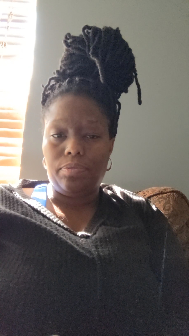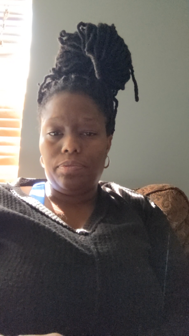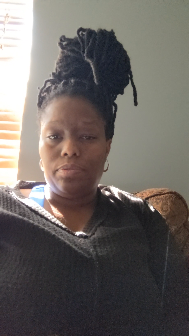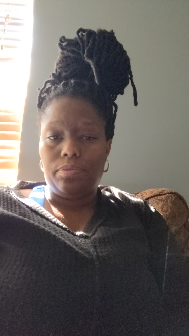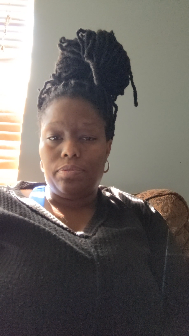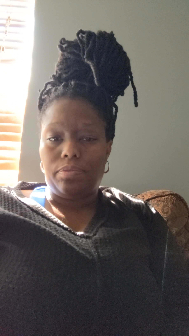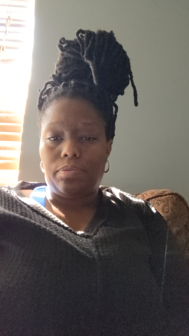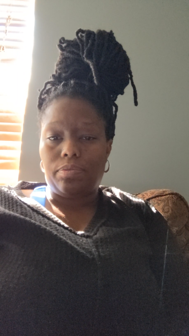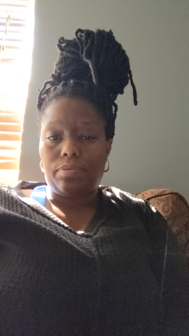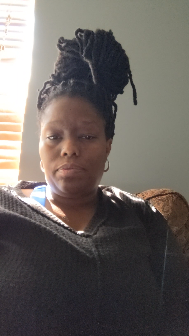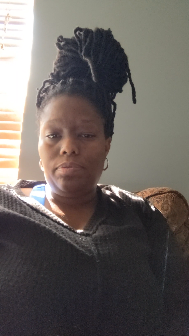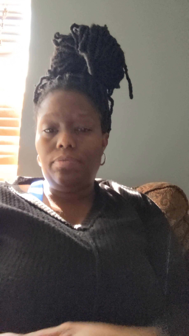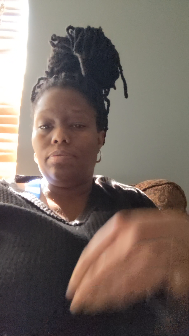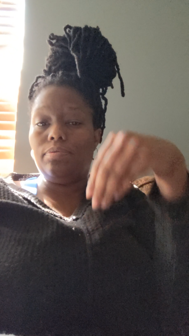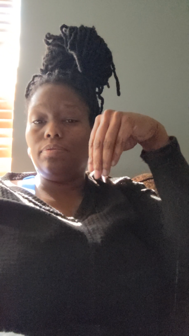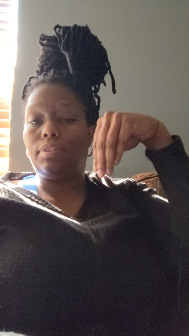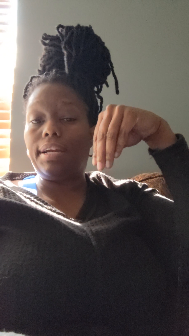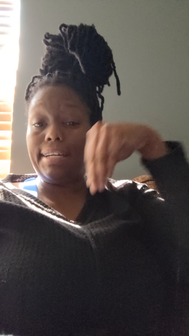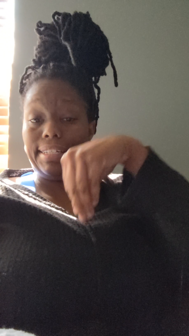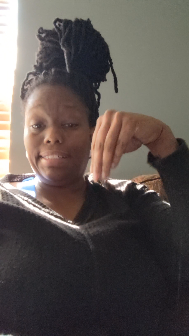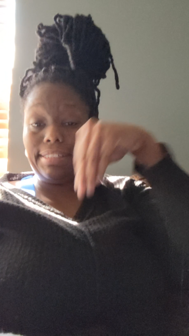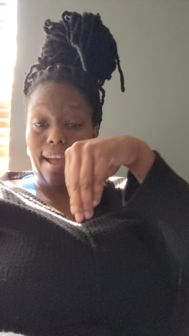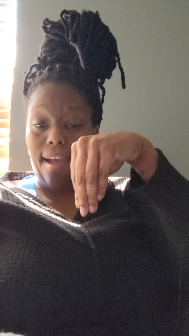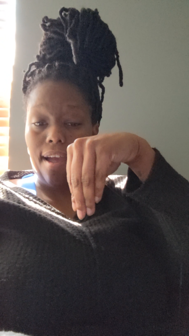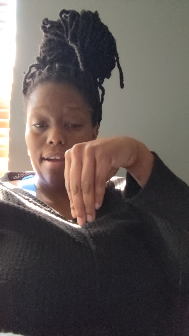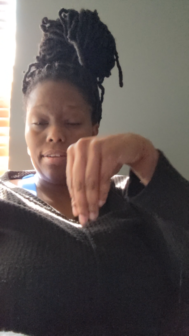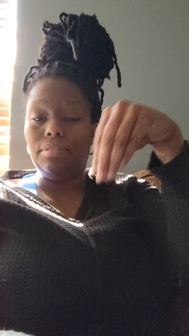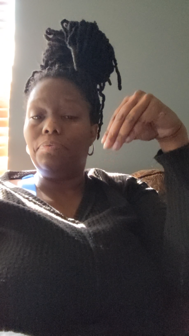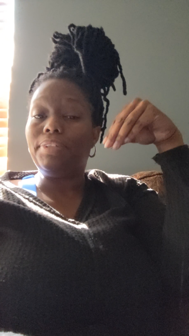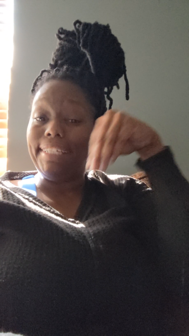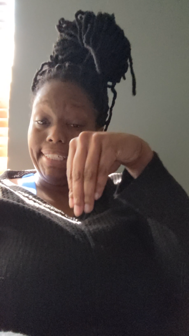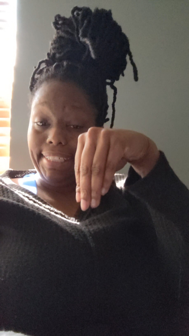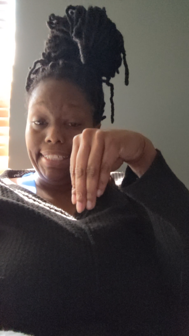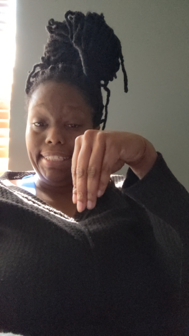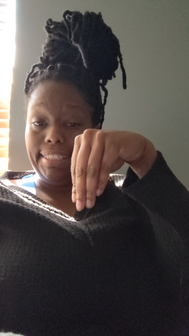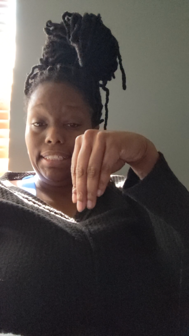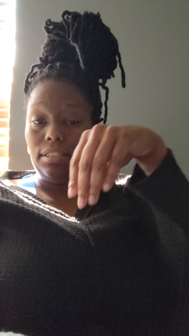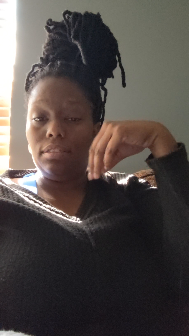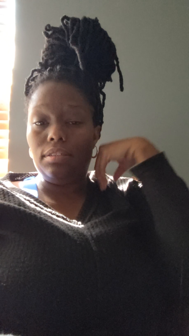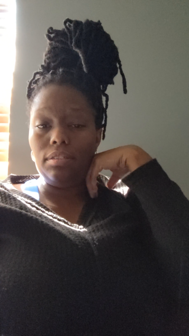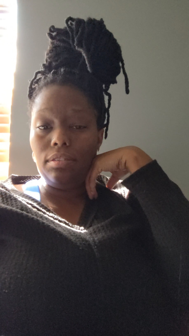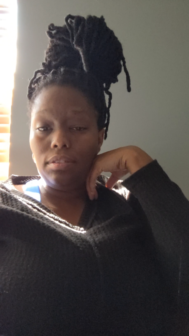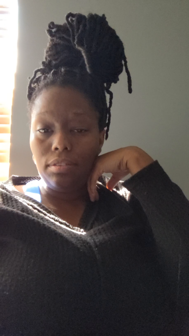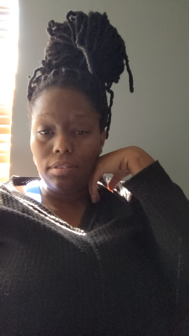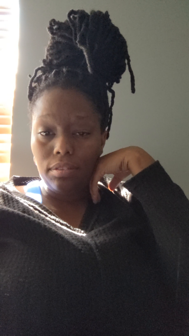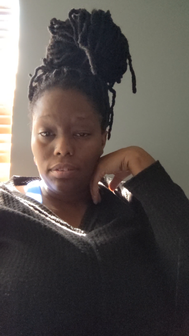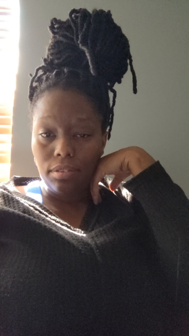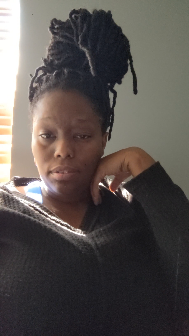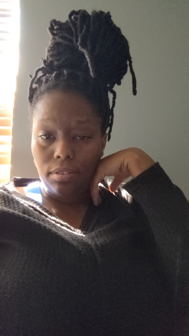inside